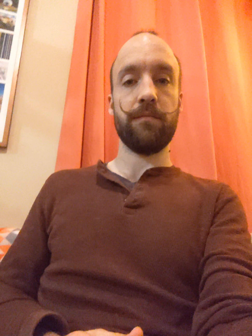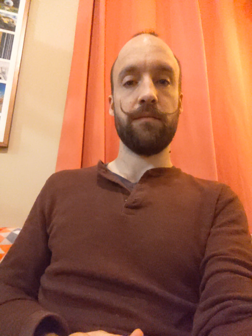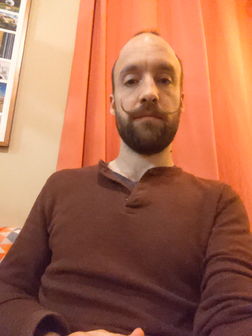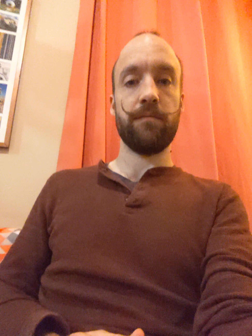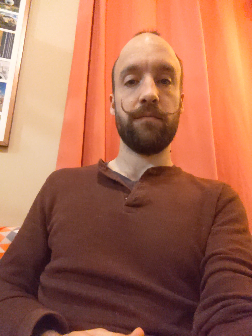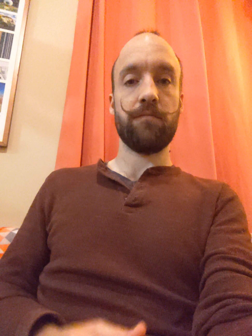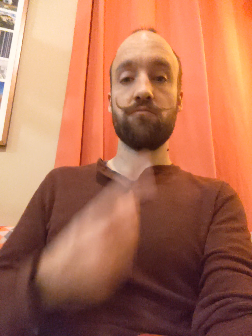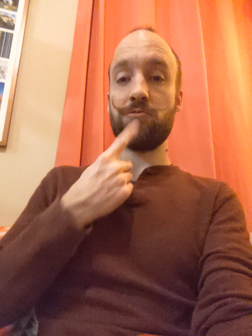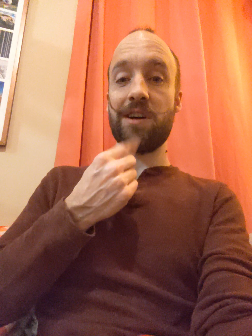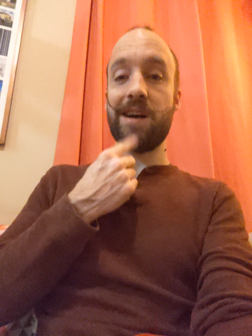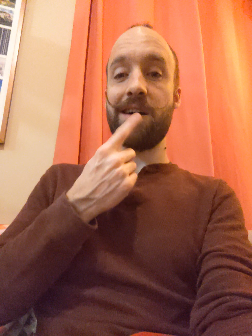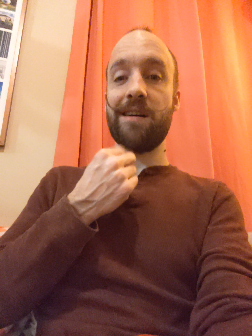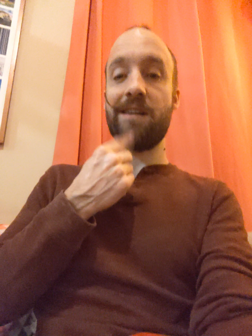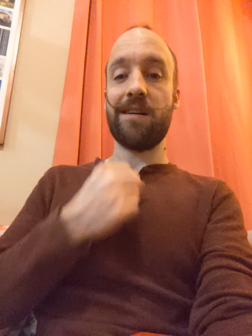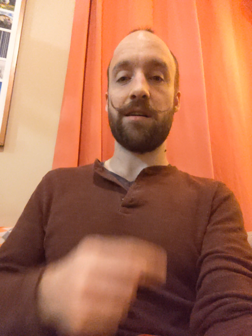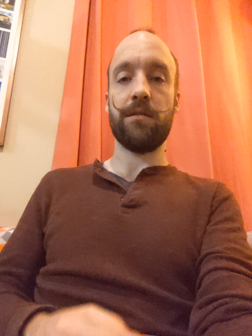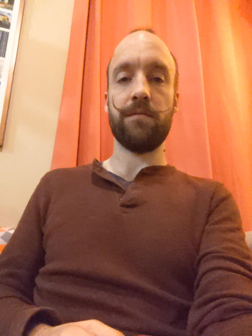red